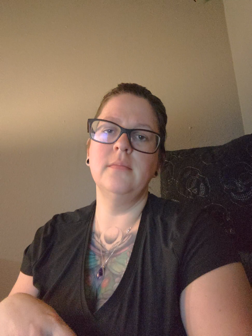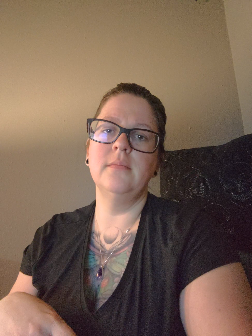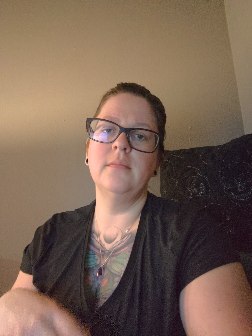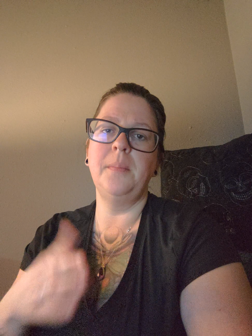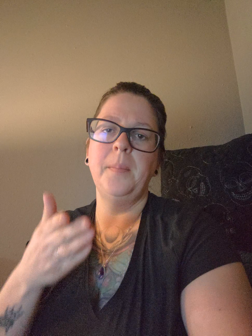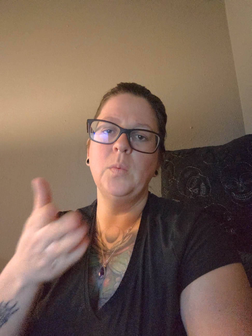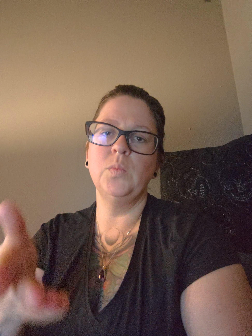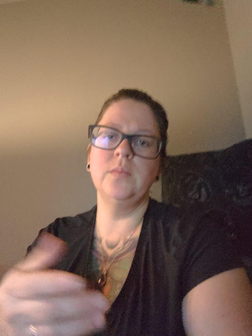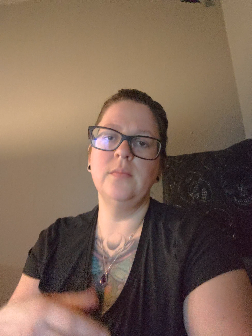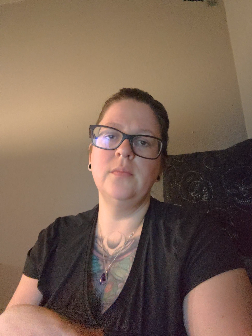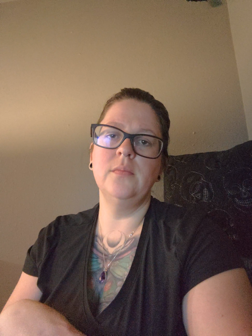boat